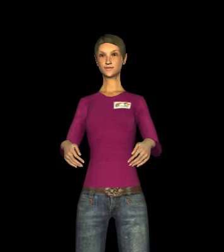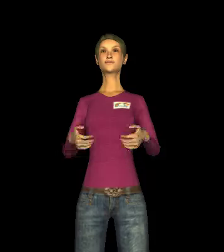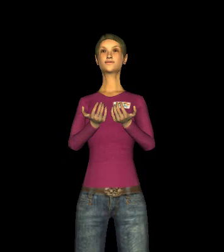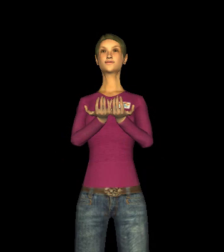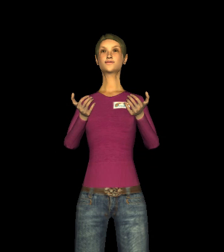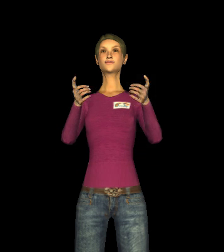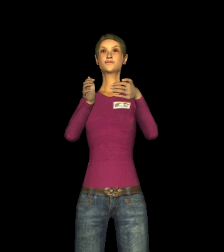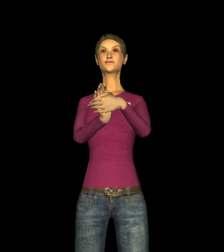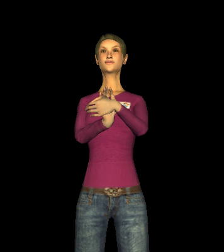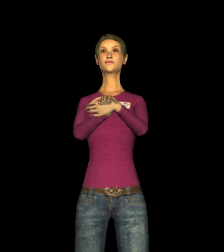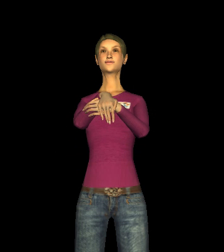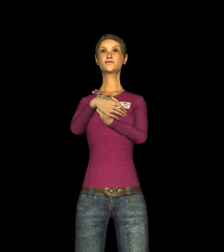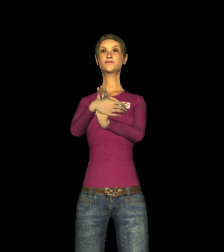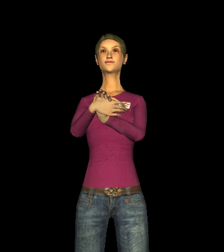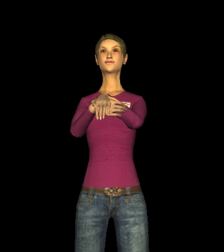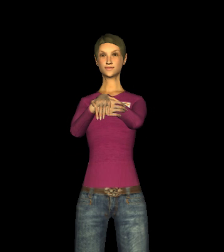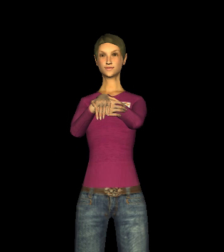مغسلة